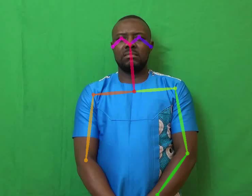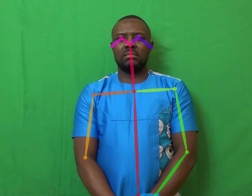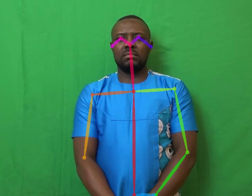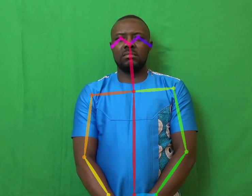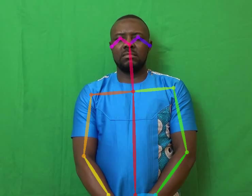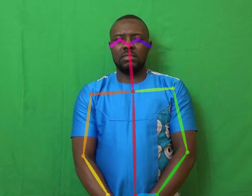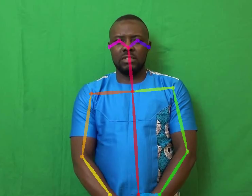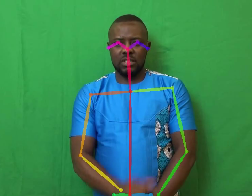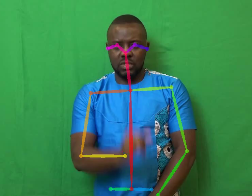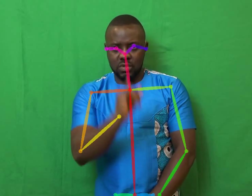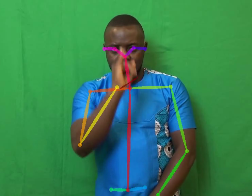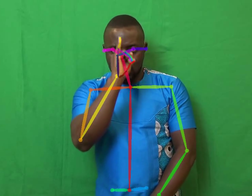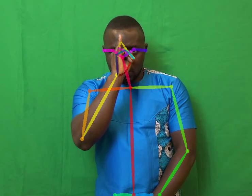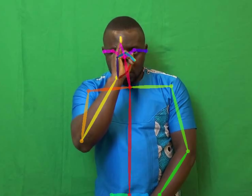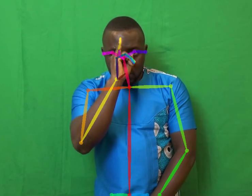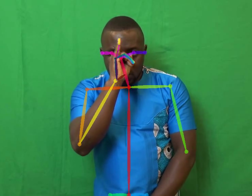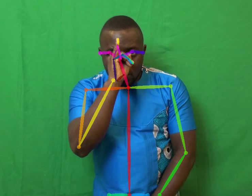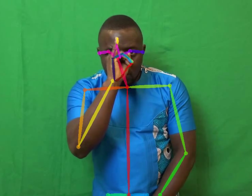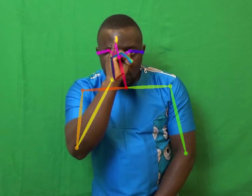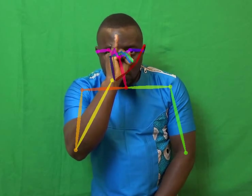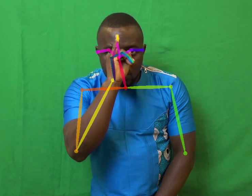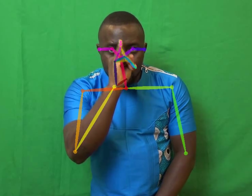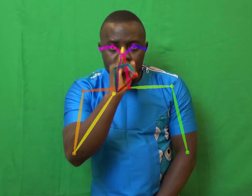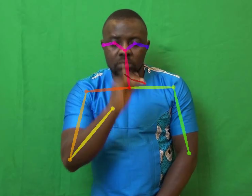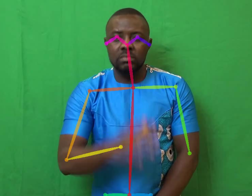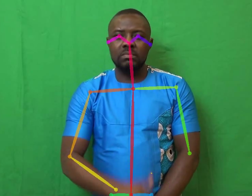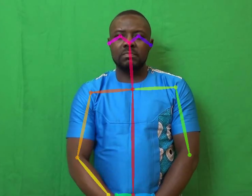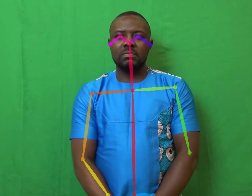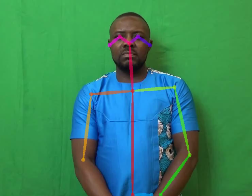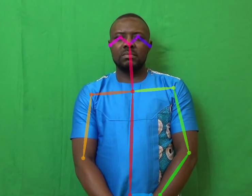rhinoceros